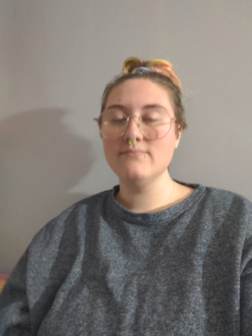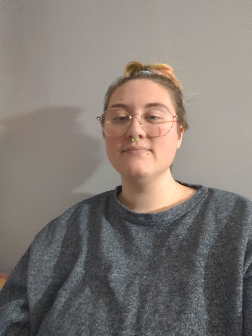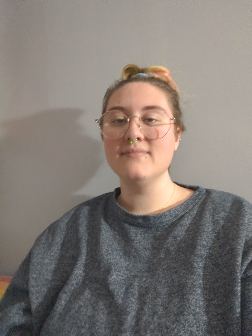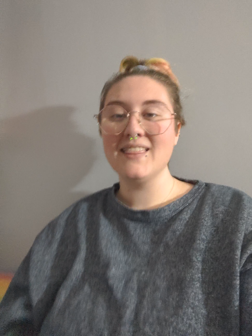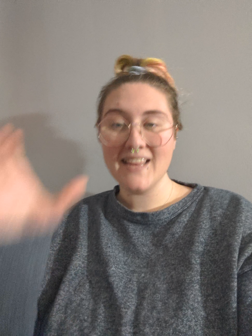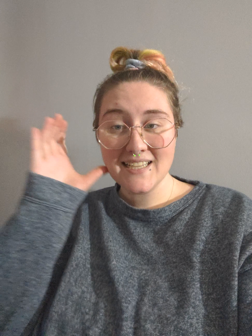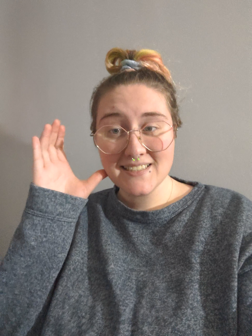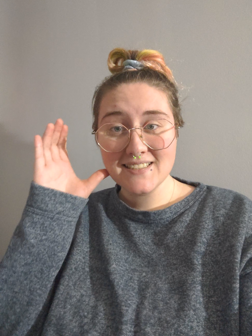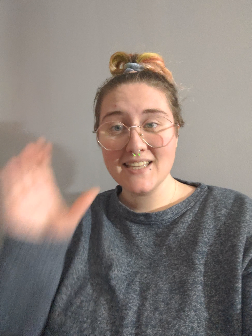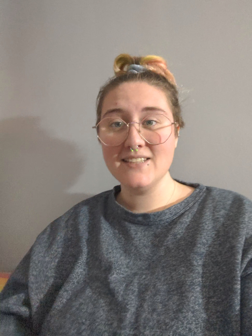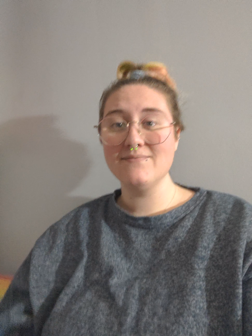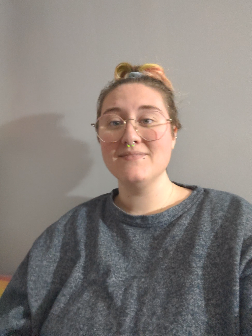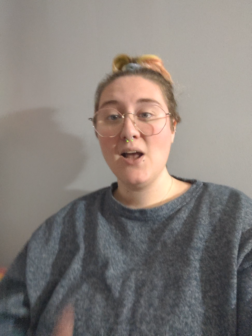listen